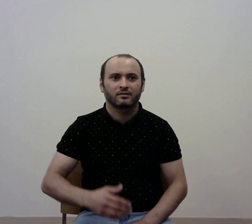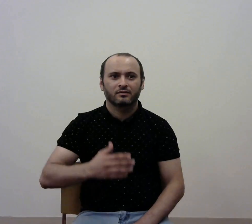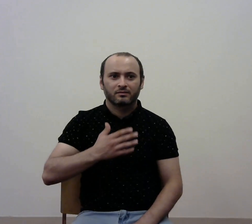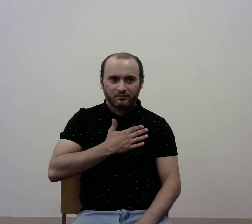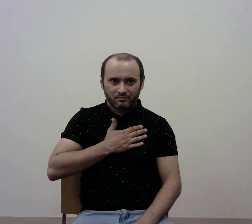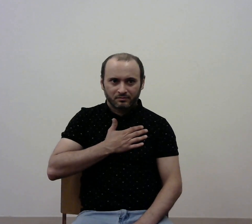mən